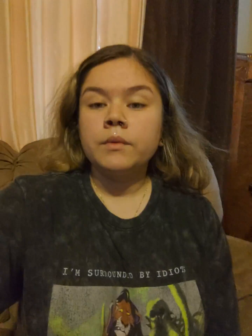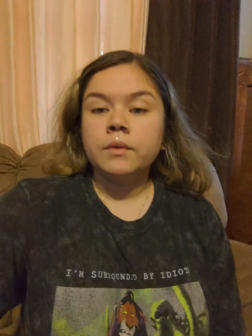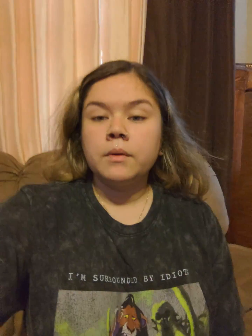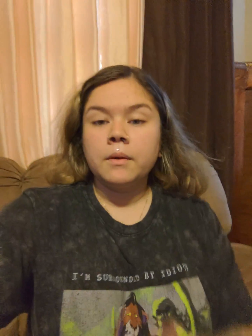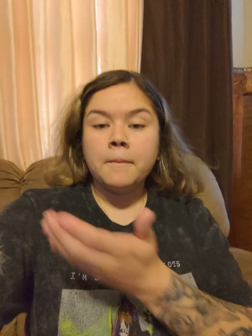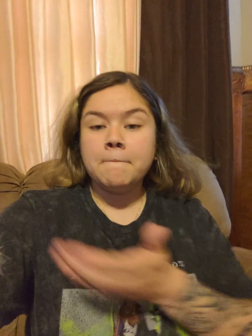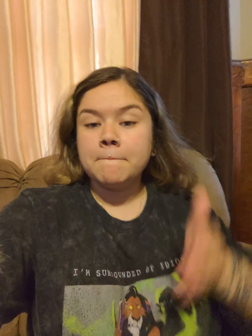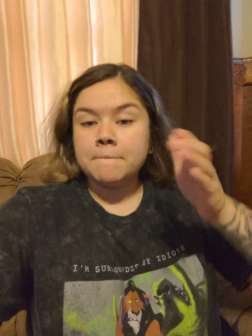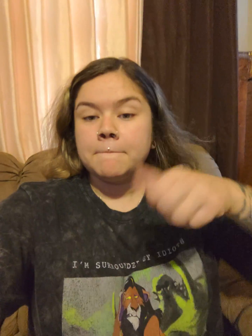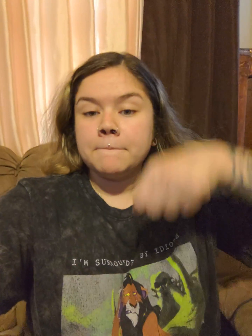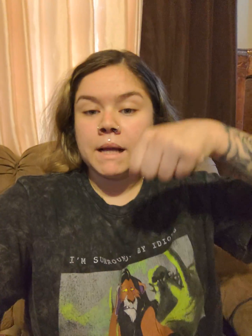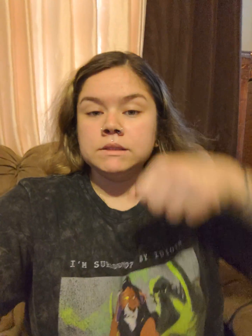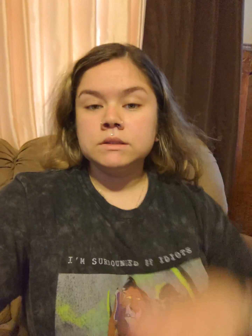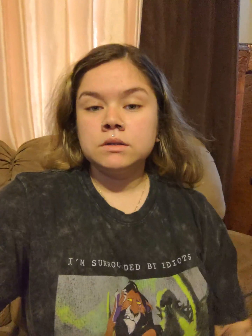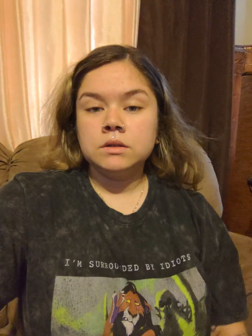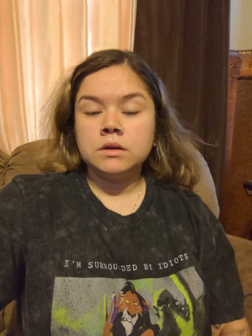basket